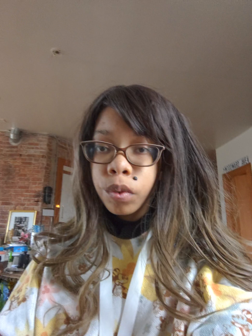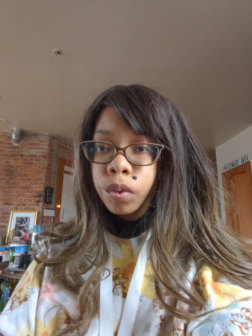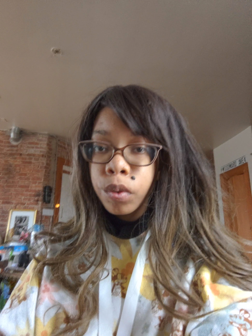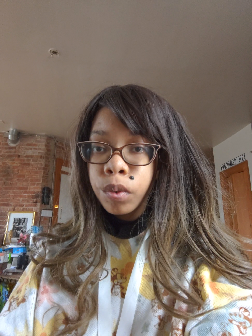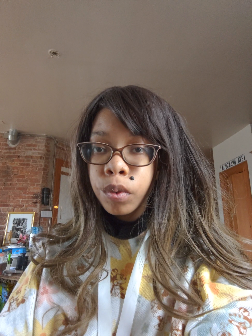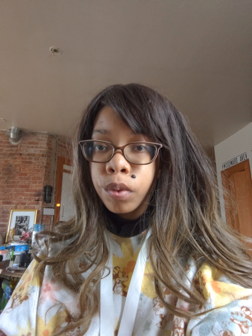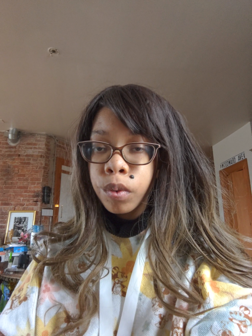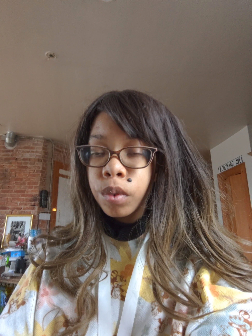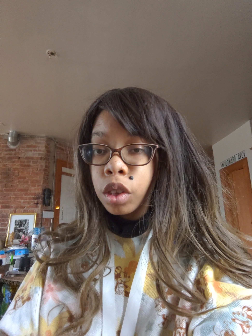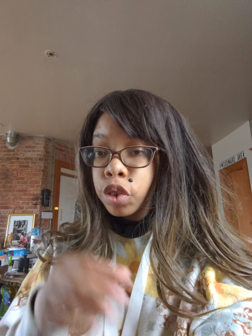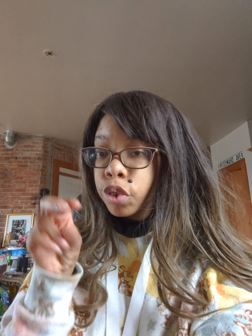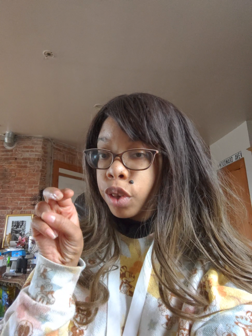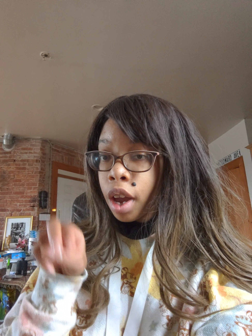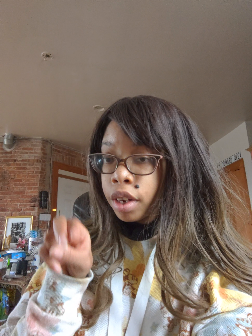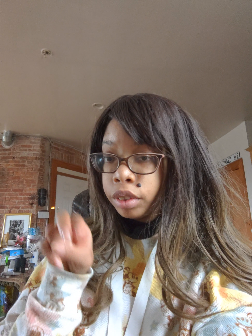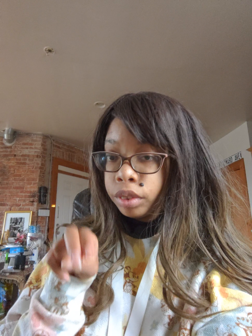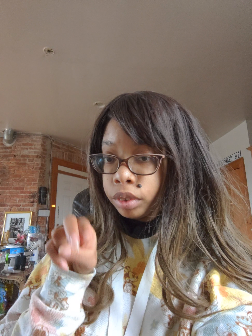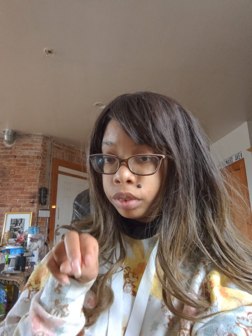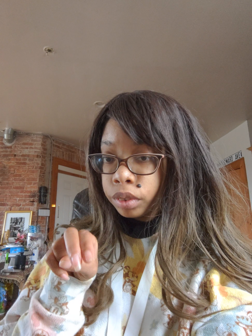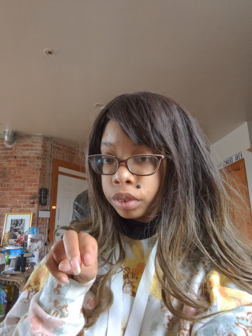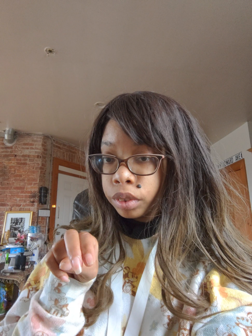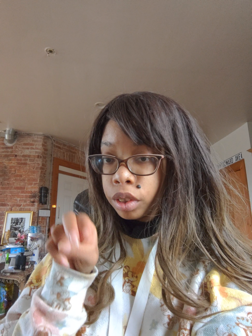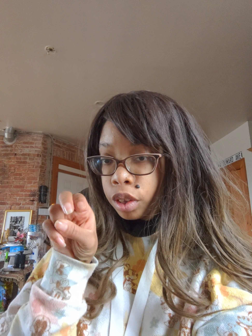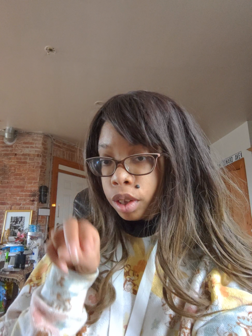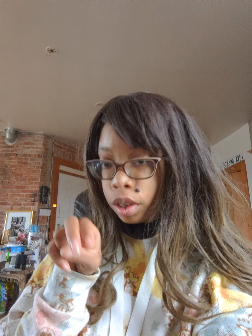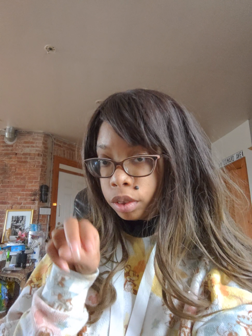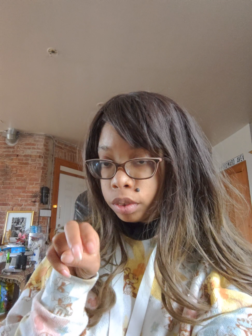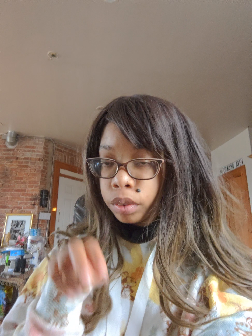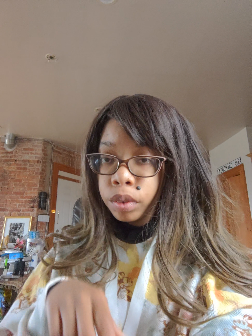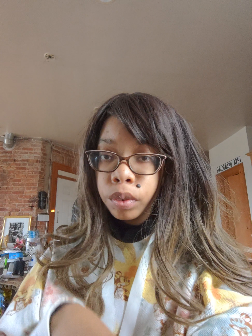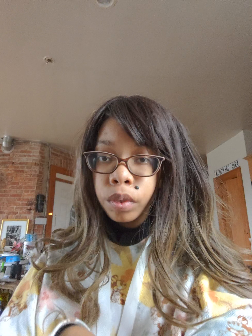chair